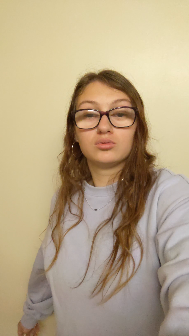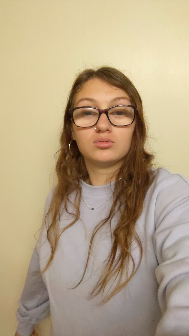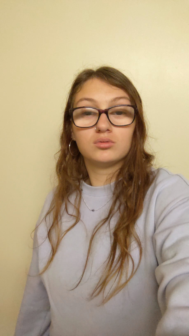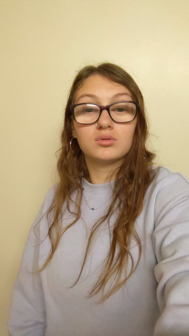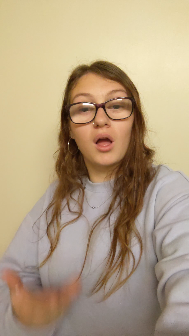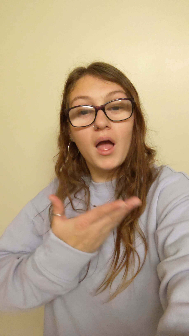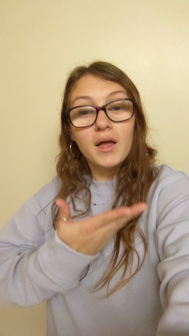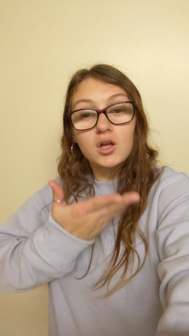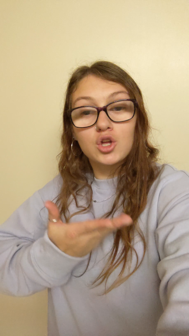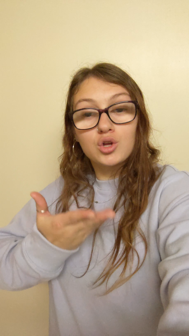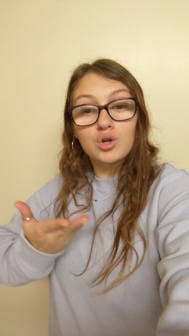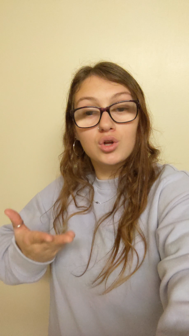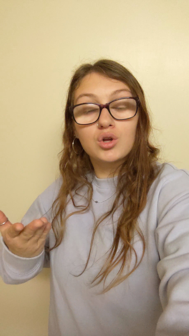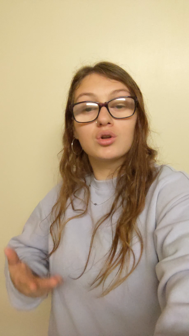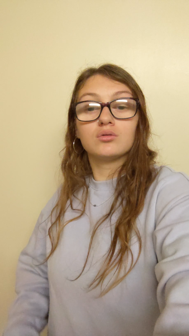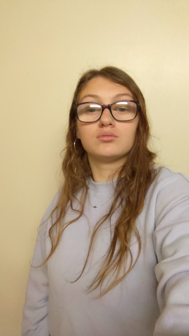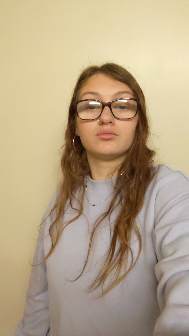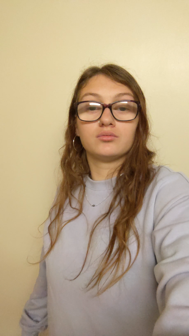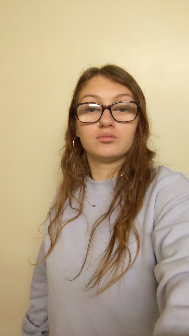carry